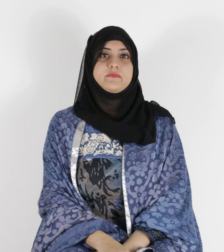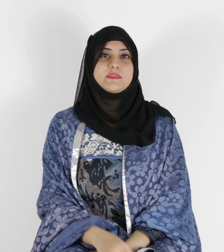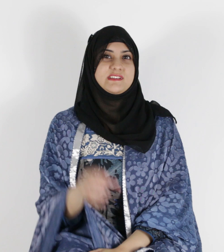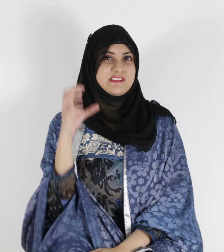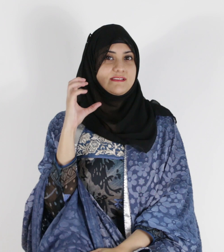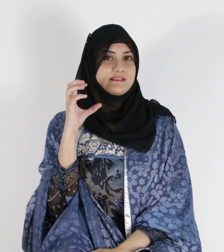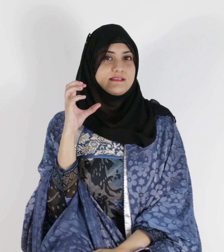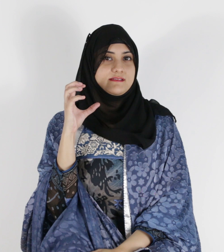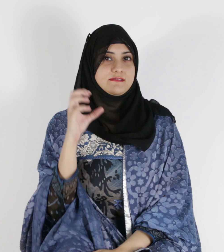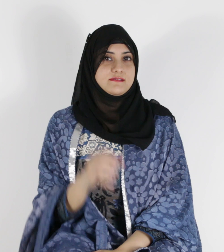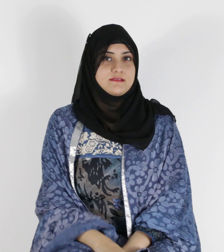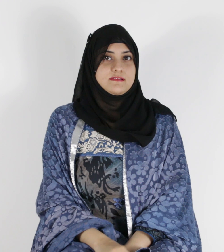stiff